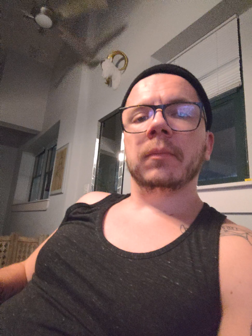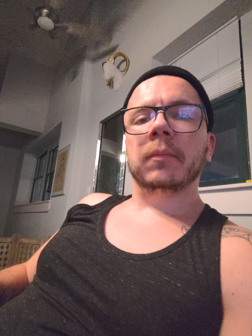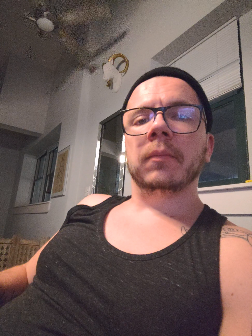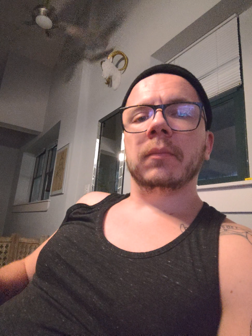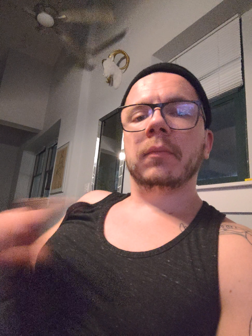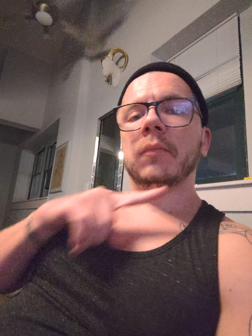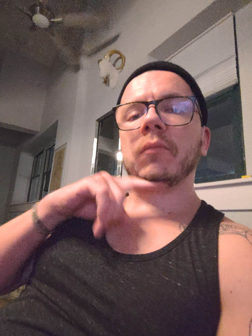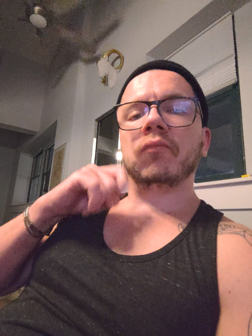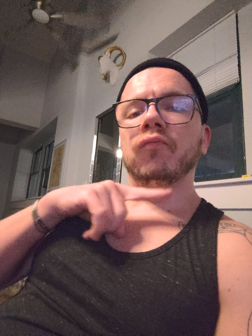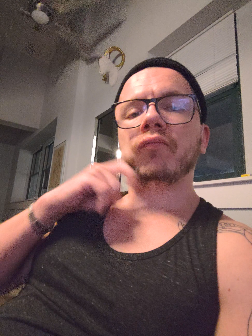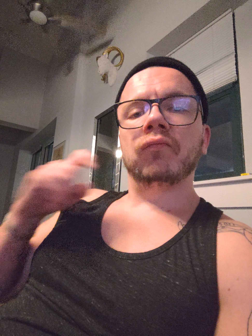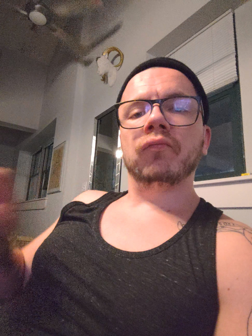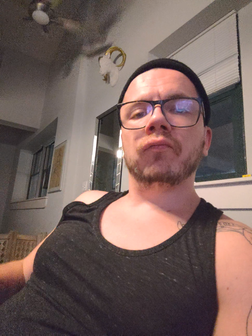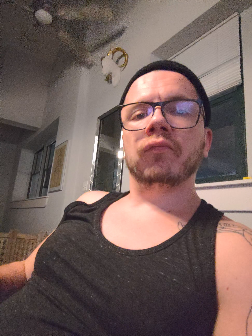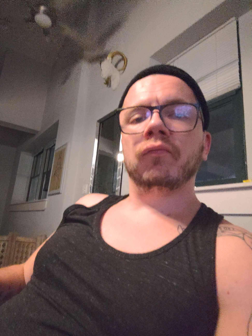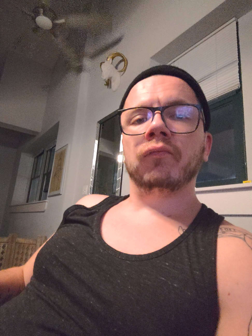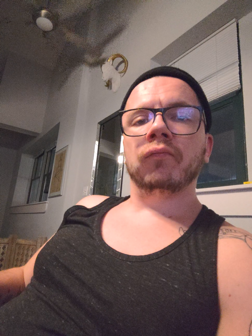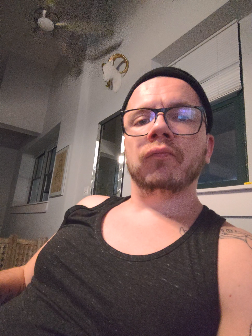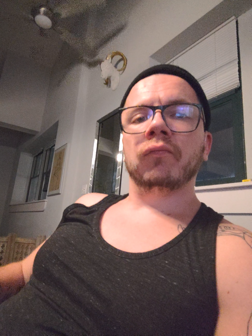dryer